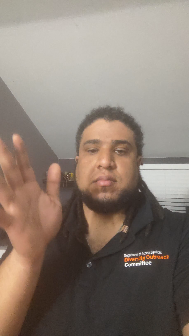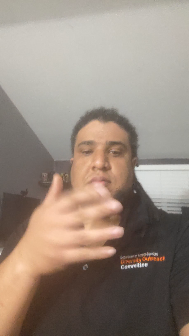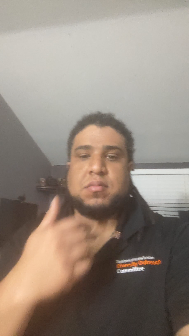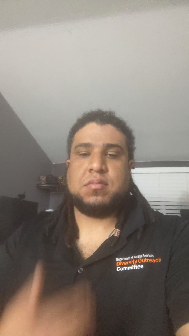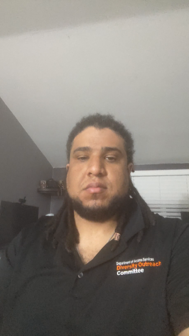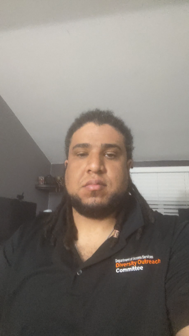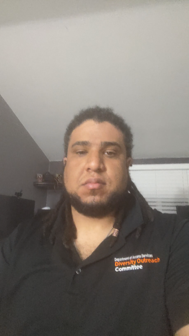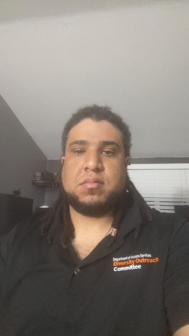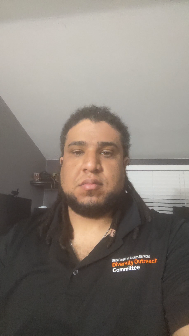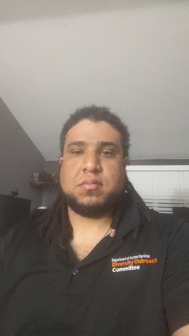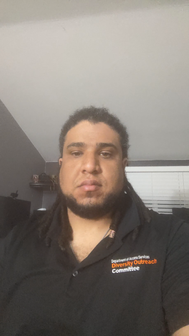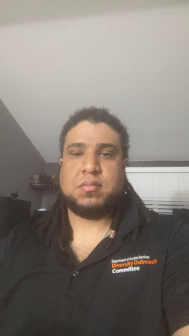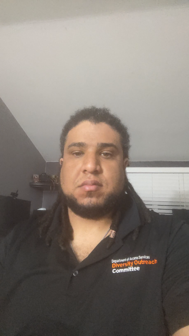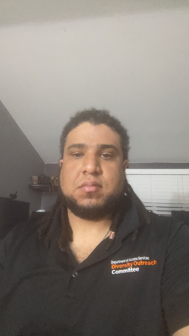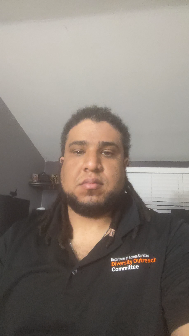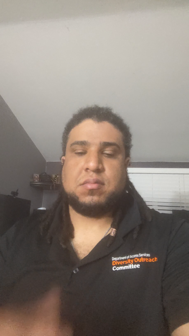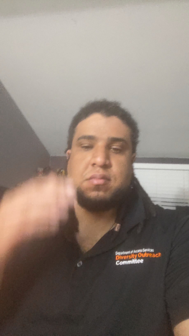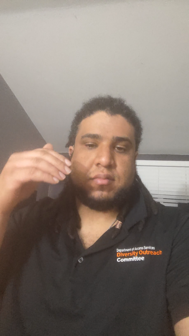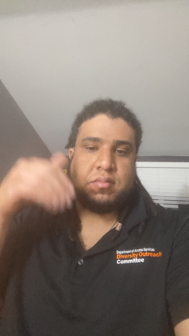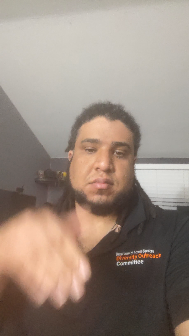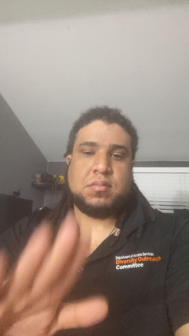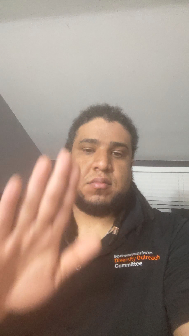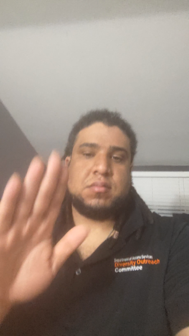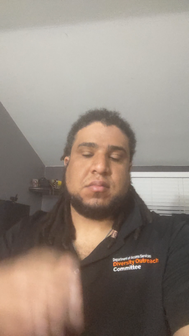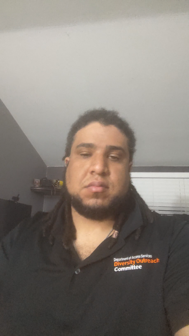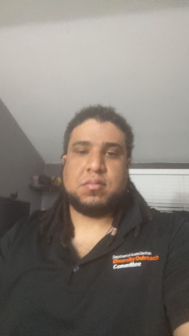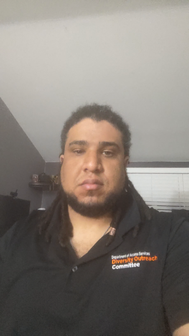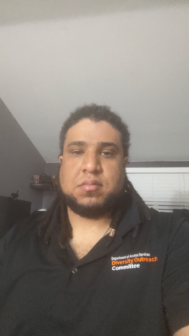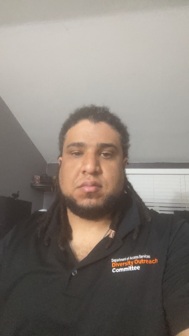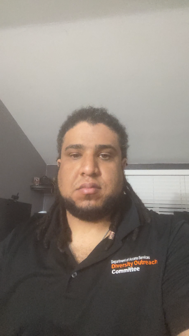enter